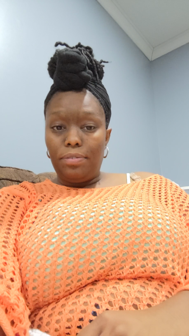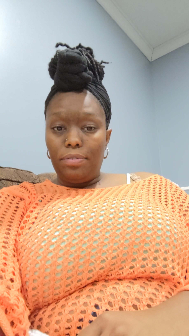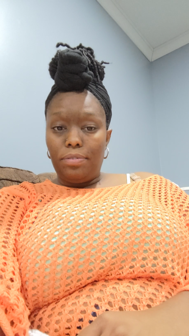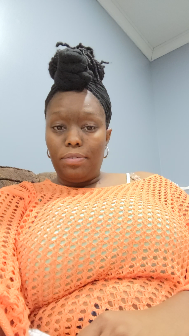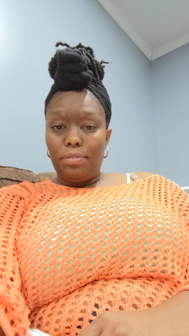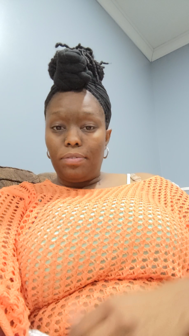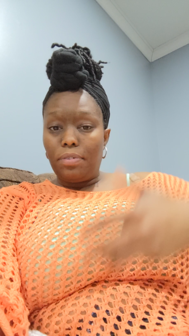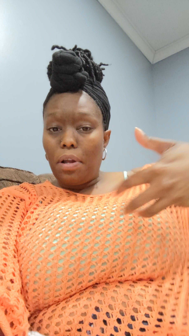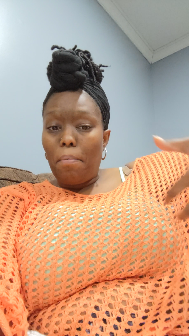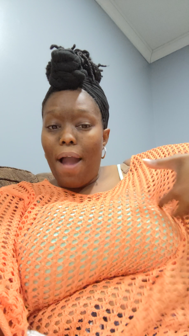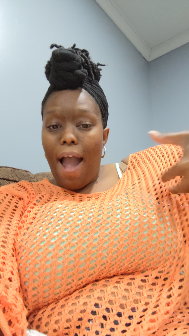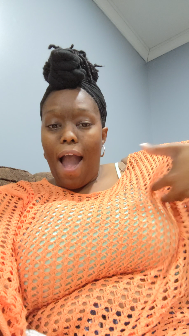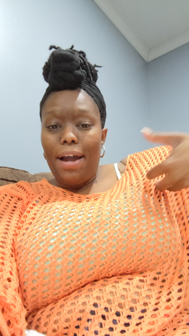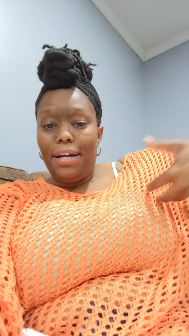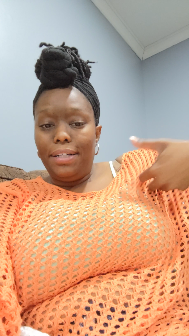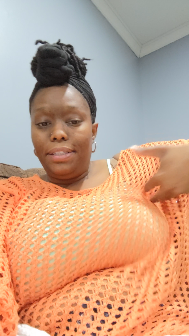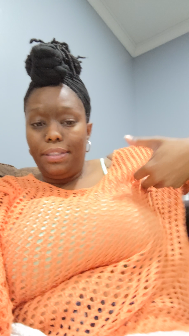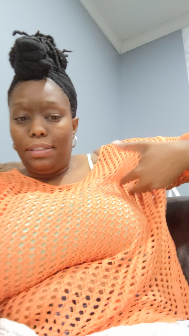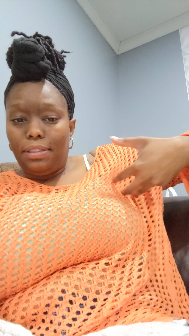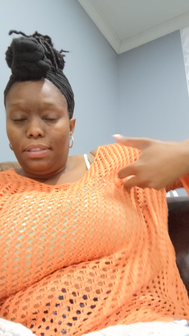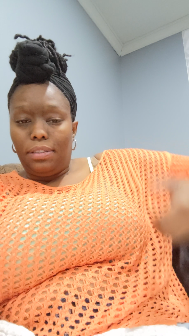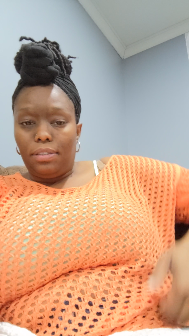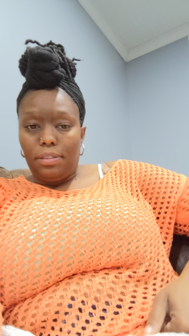monkey